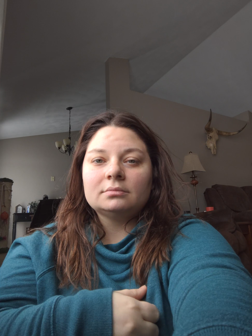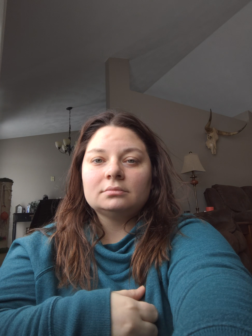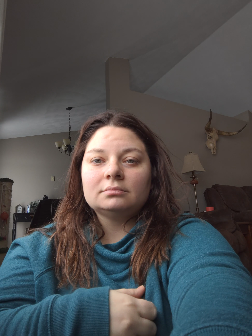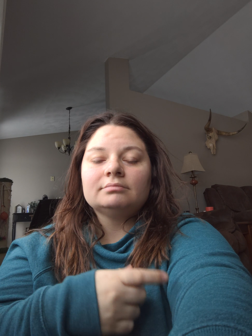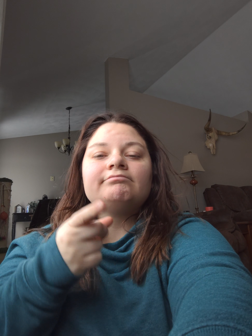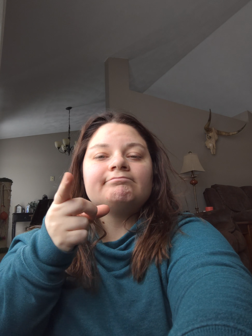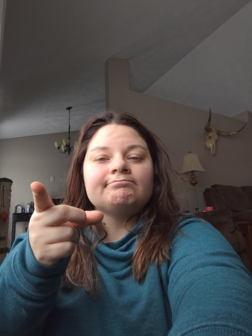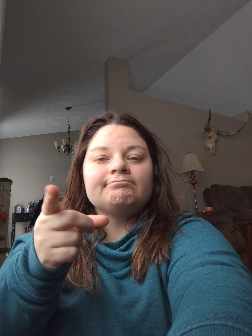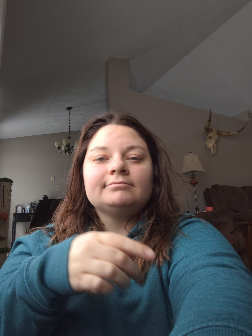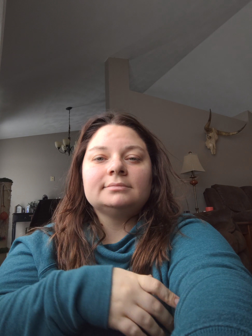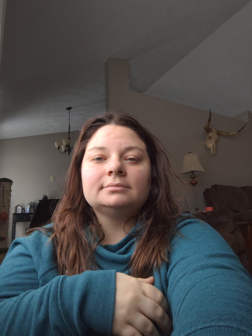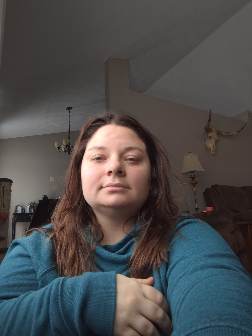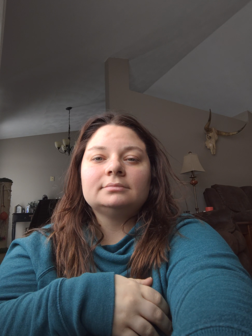he/she/it